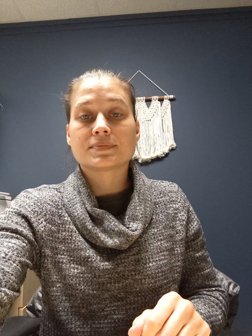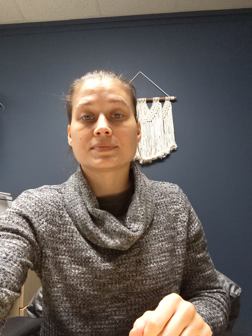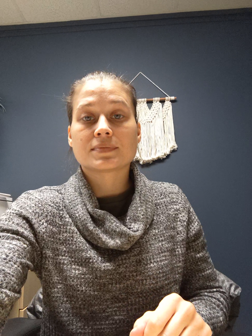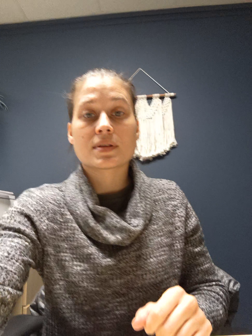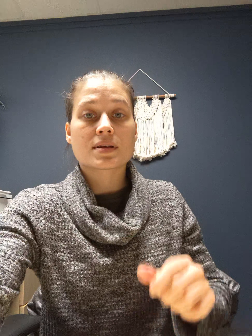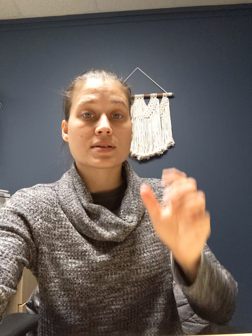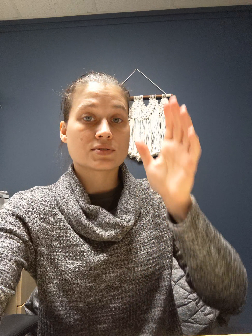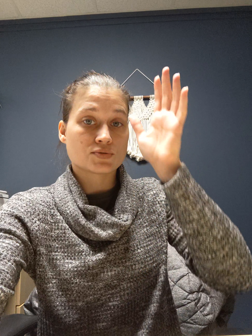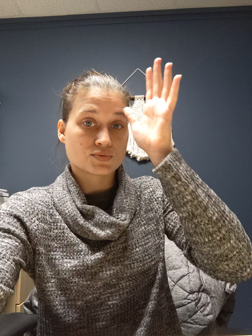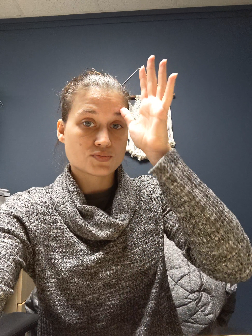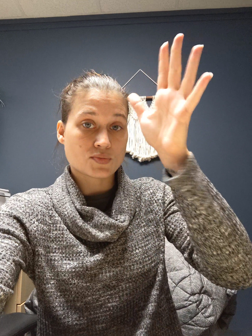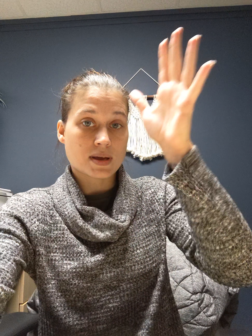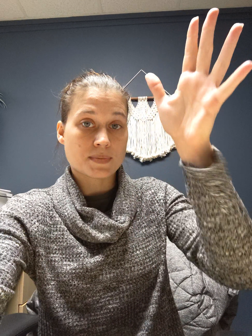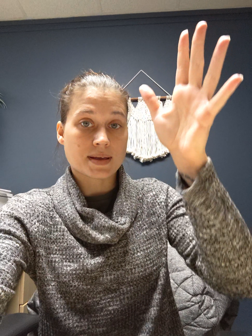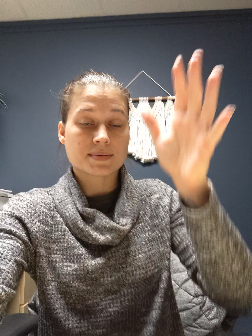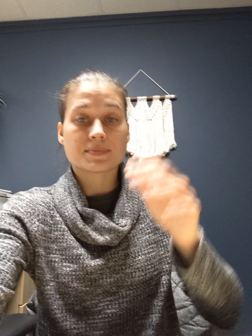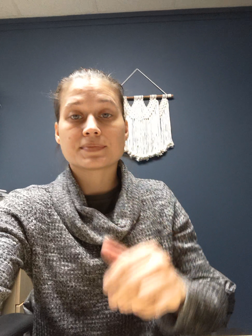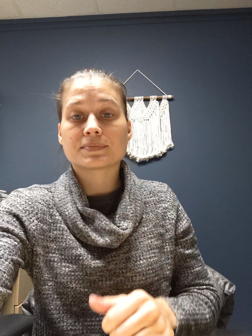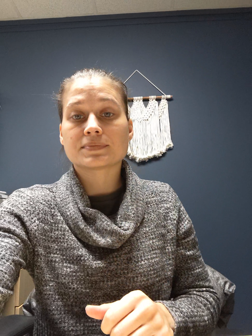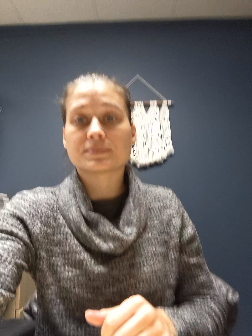grandpa